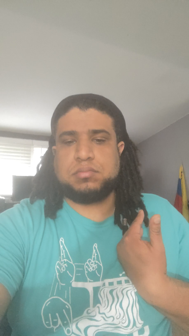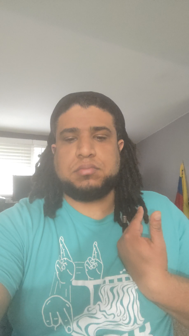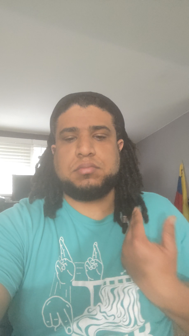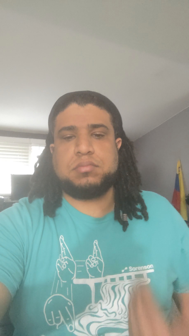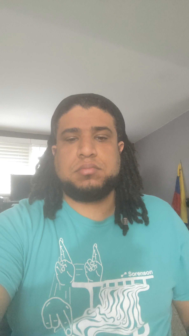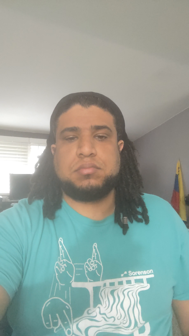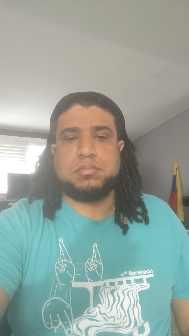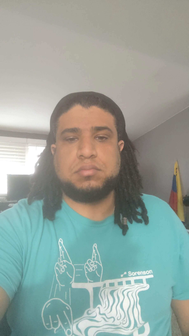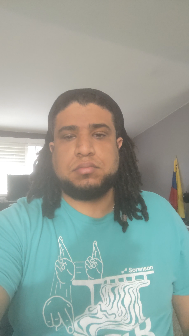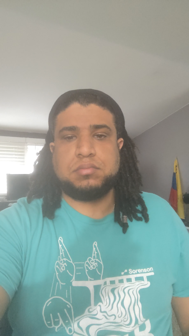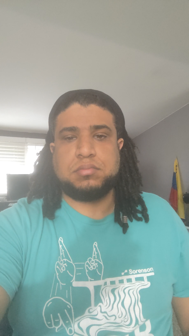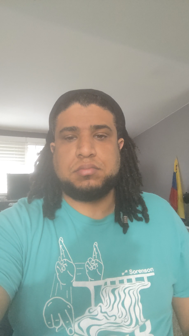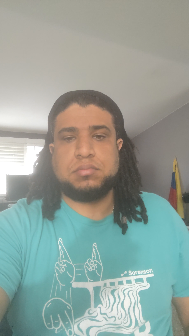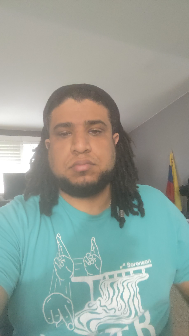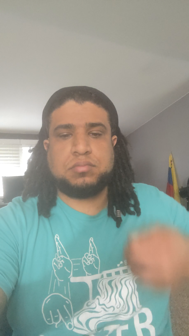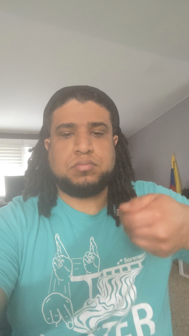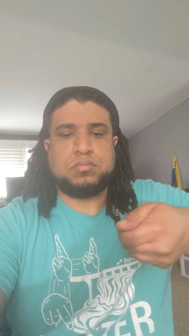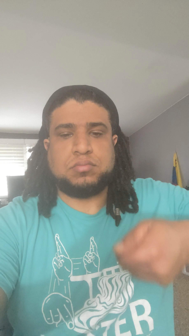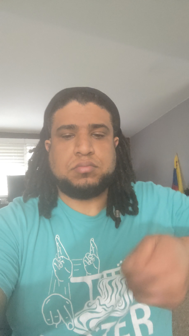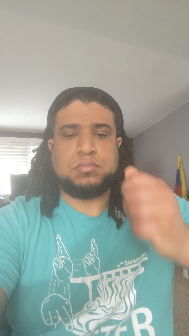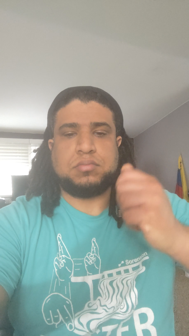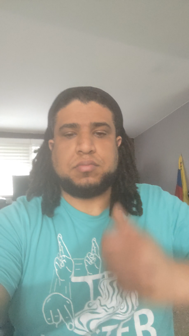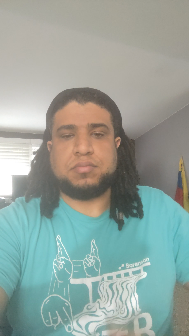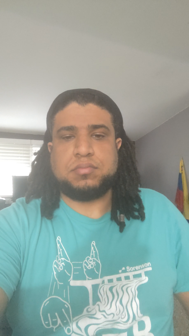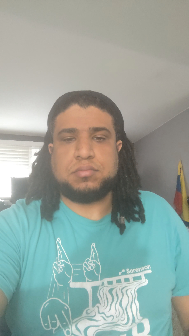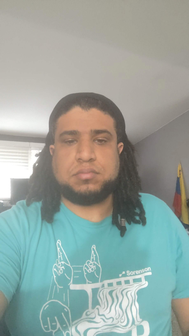shovel